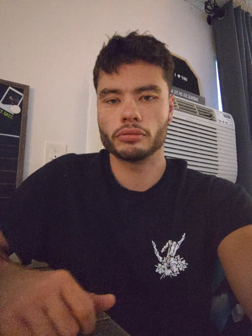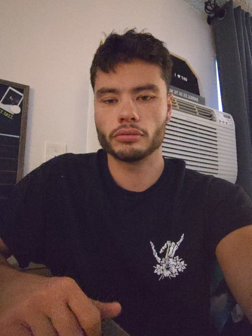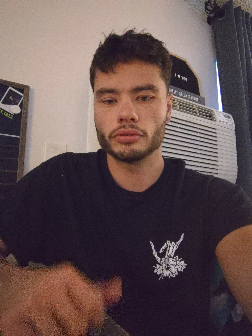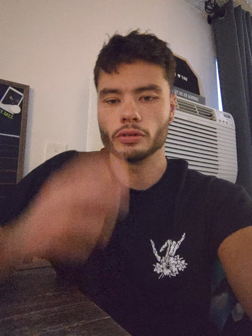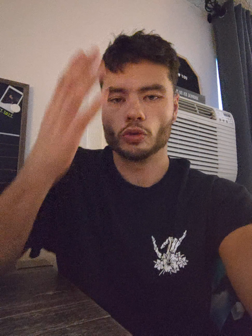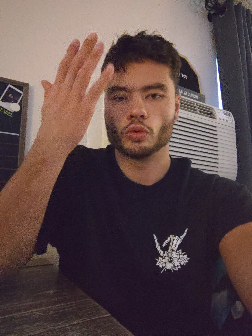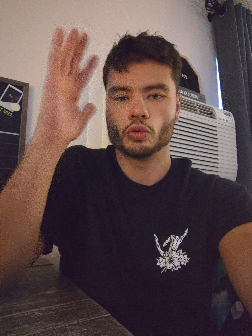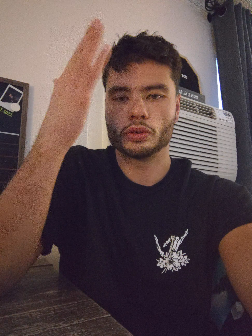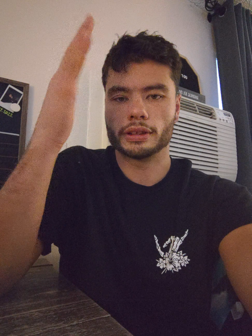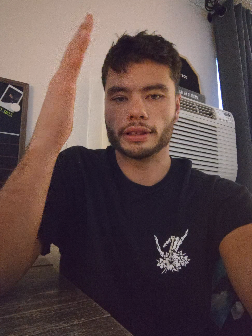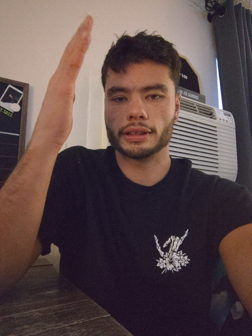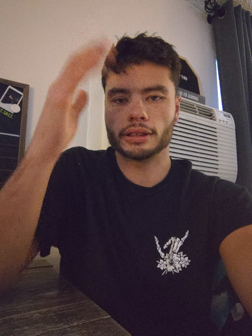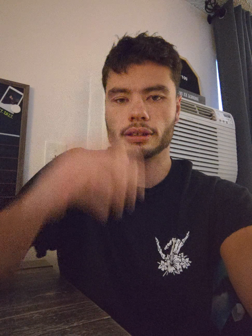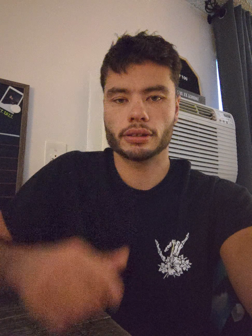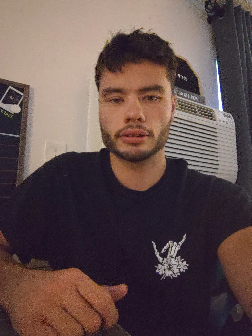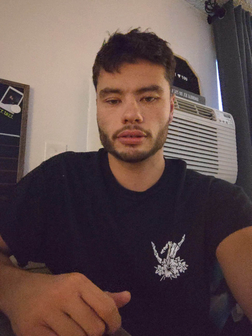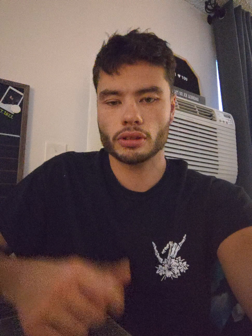tree